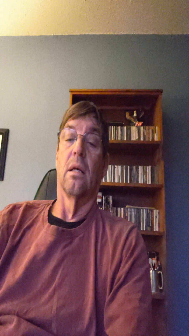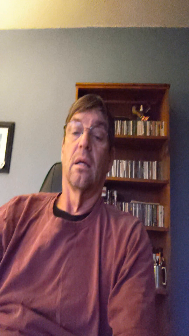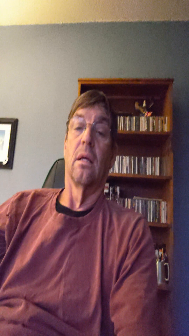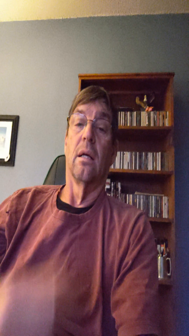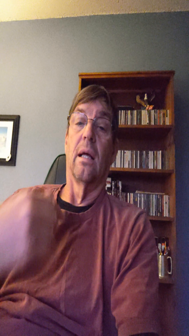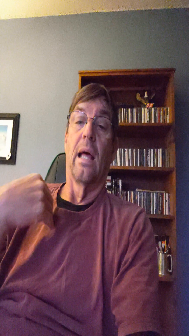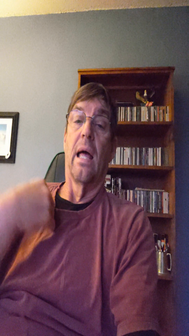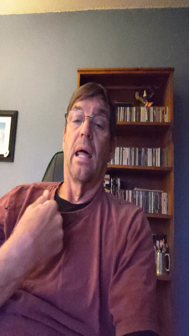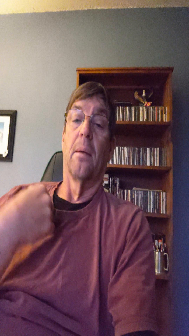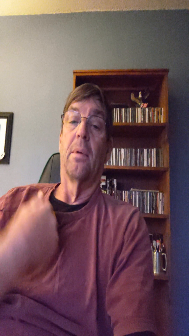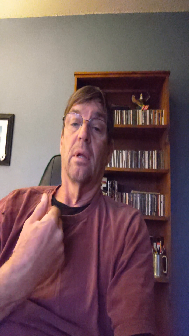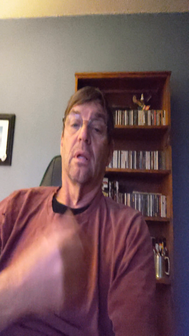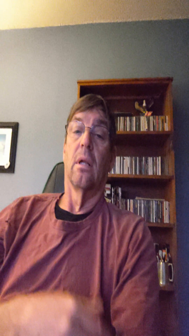animal